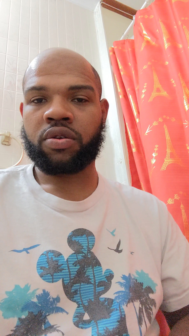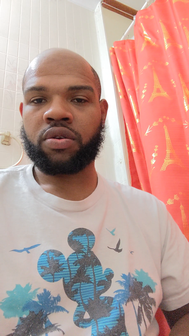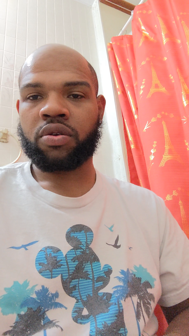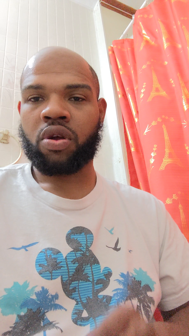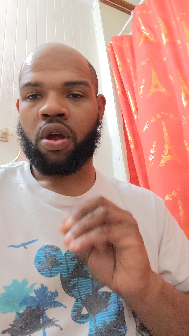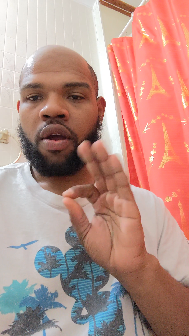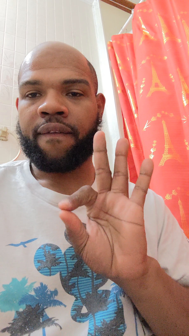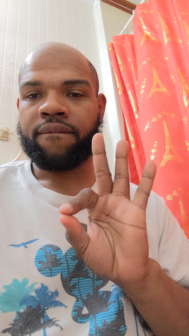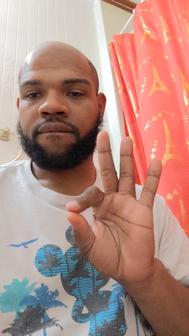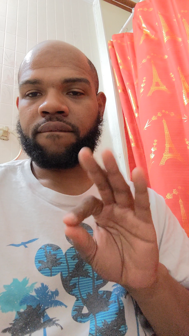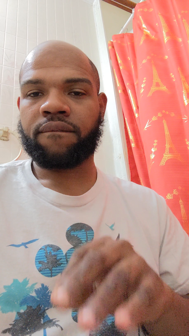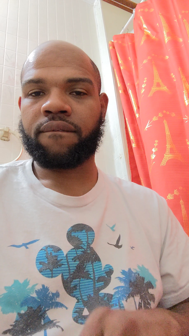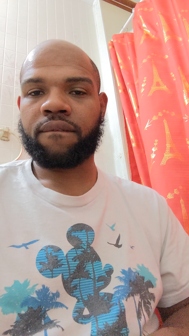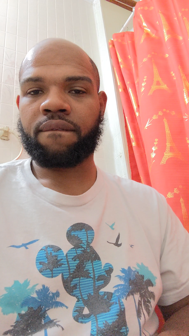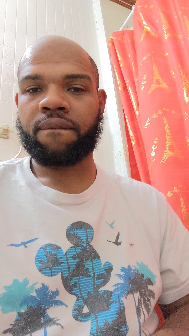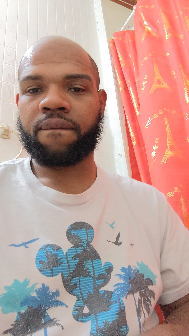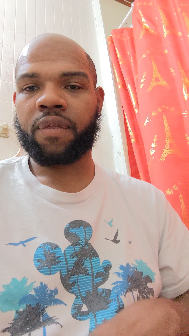of